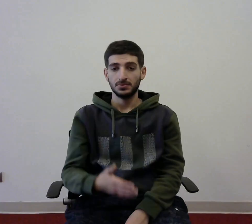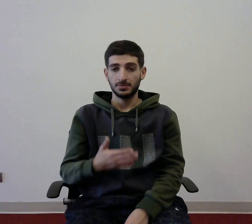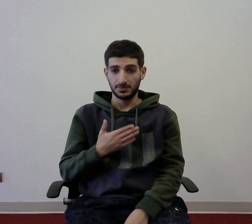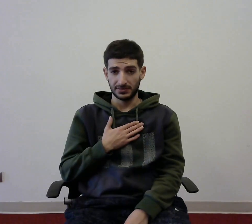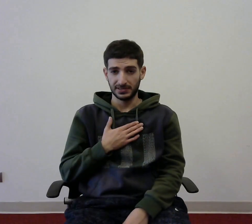mənim